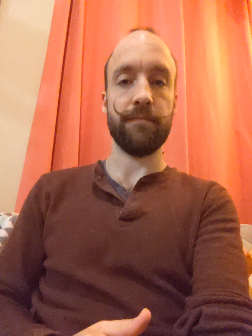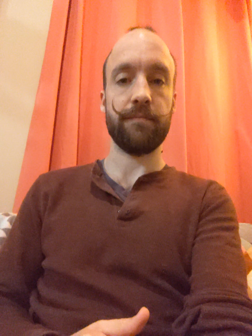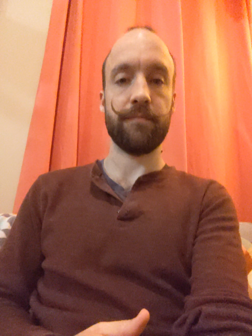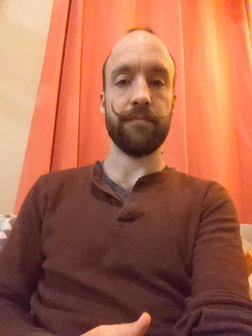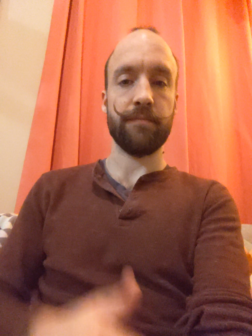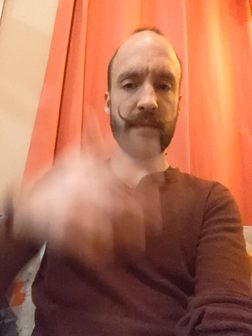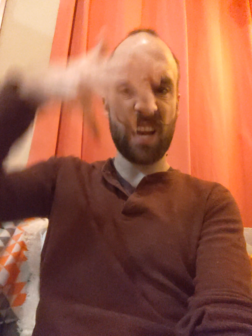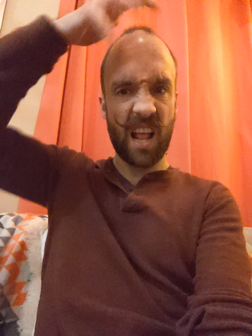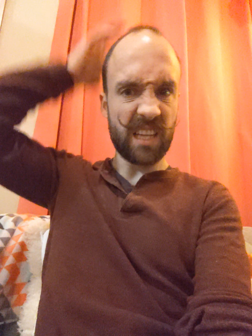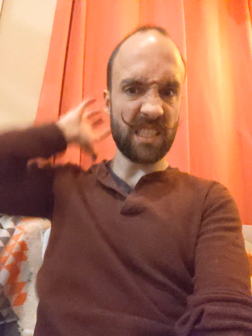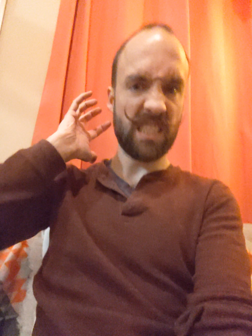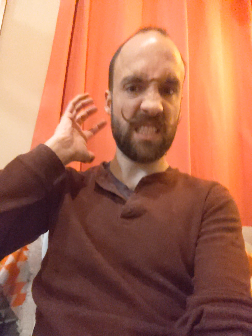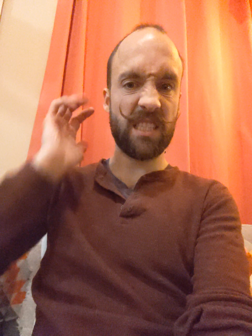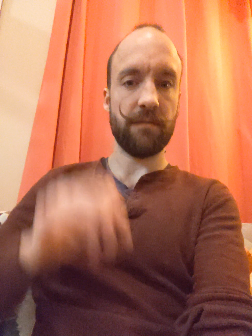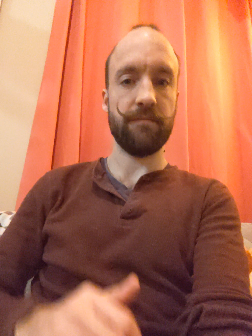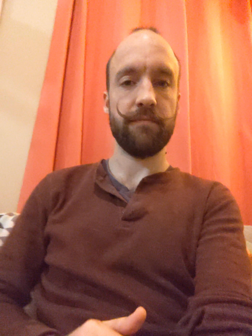lion